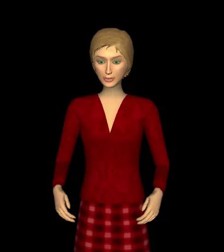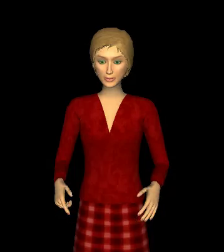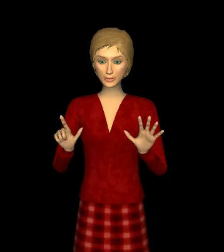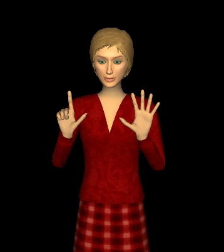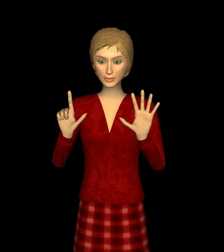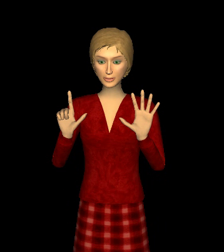7